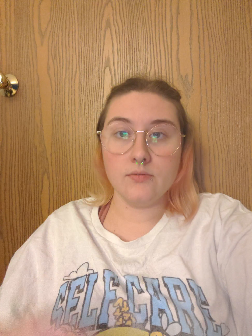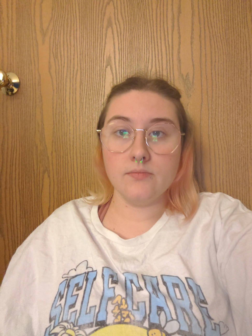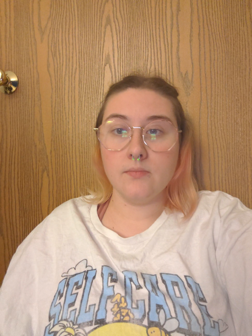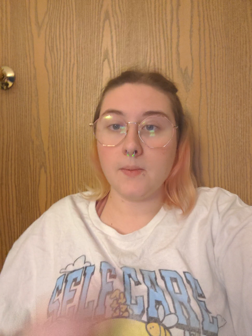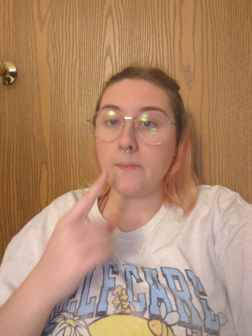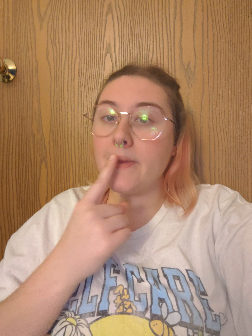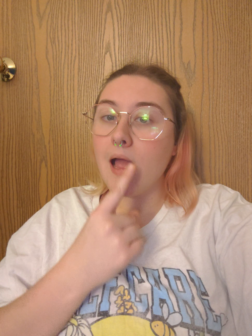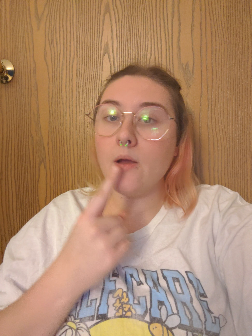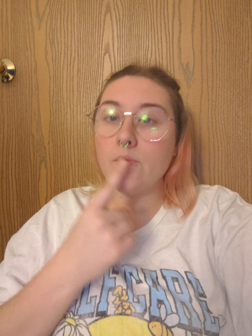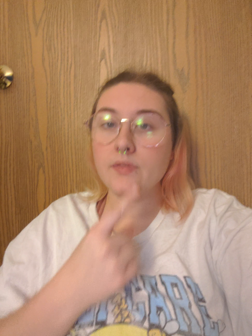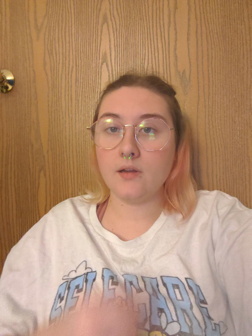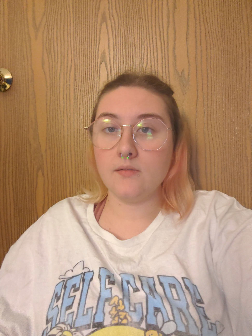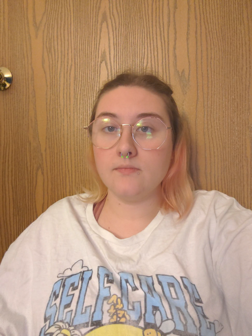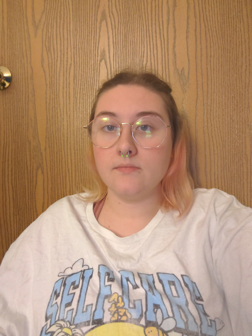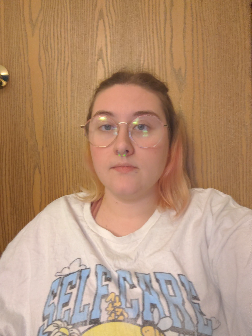mouth